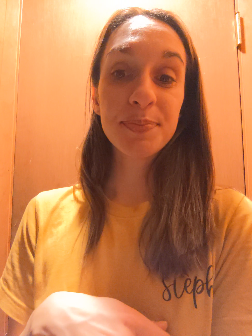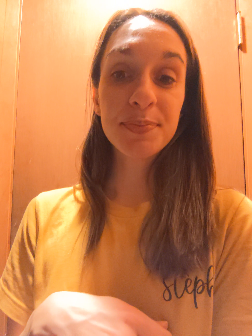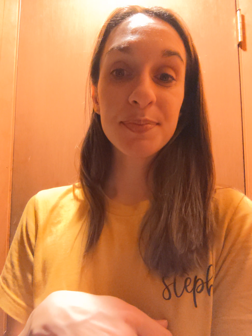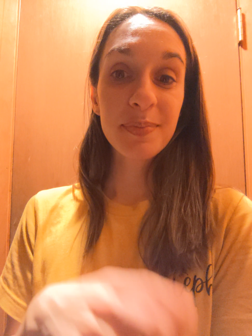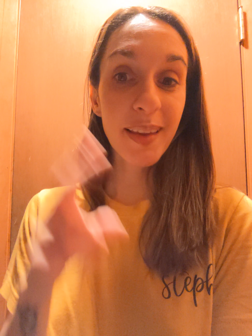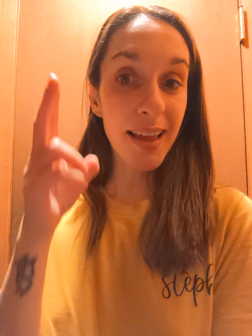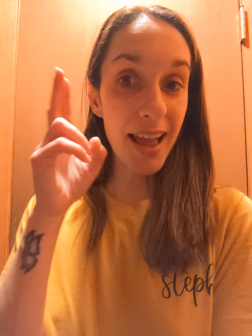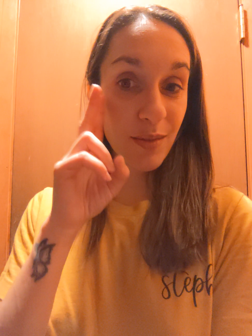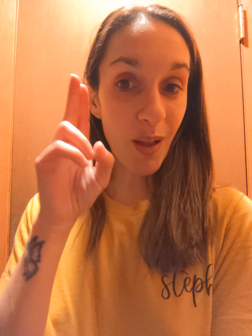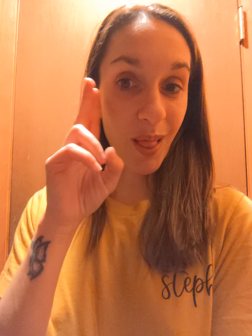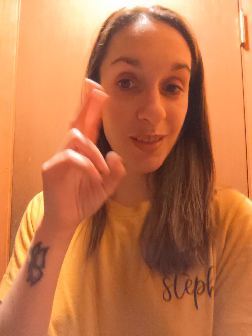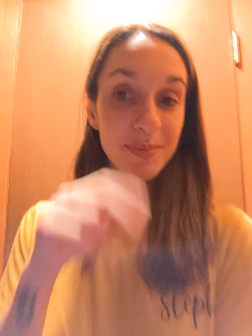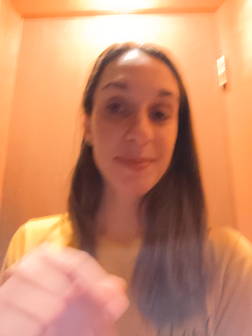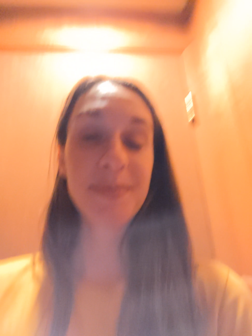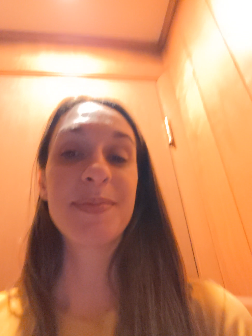uncle